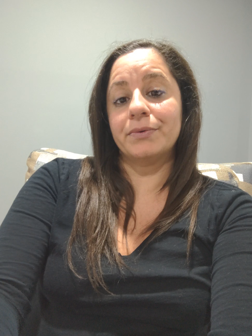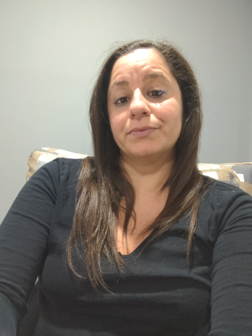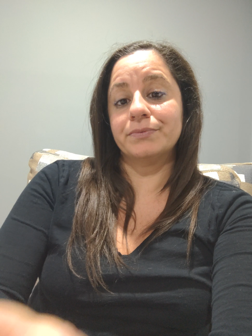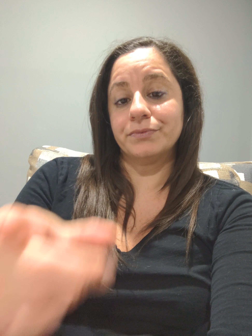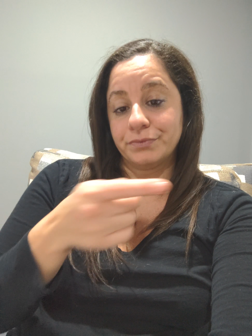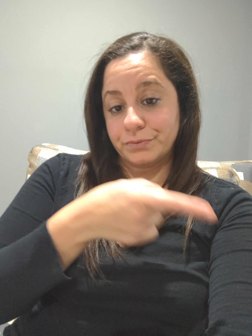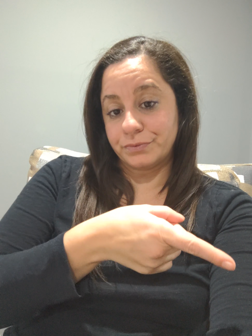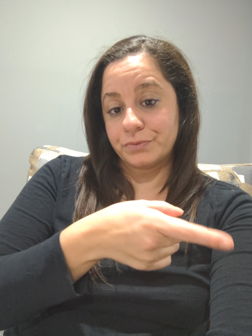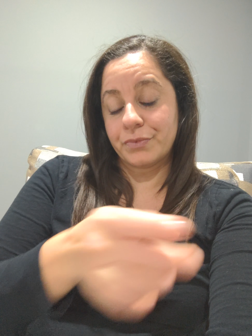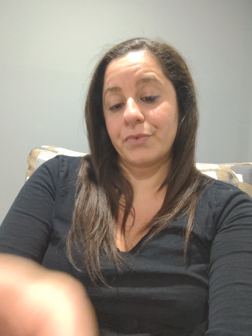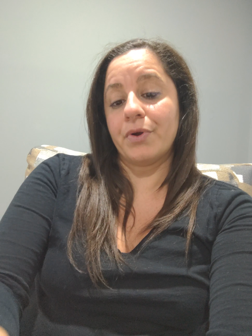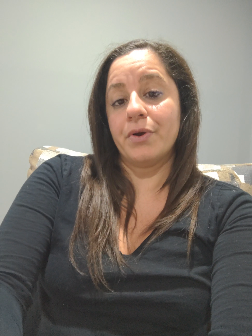he/she/it